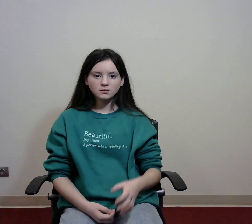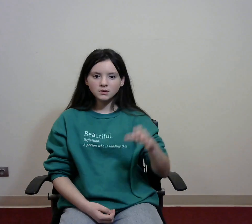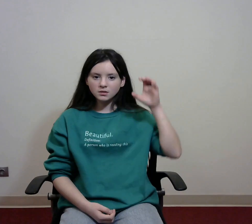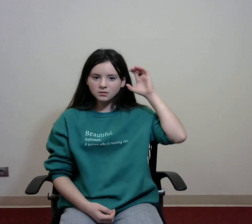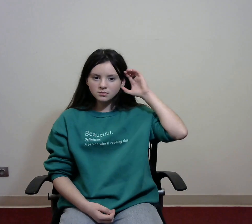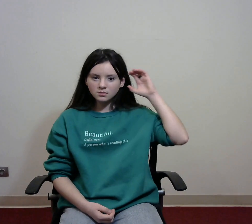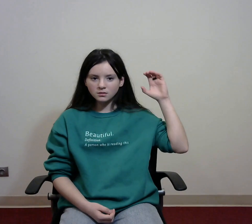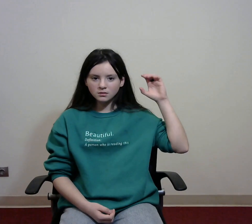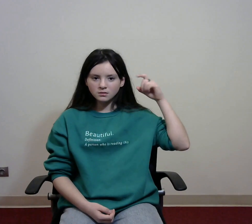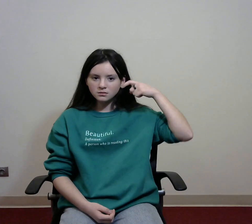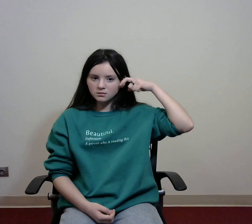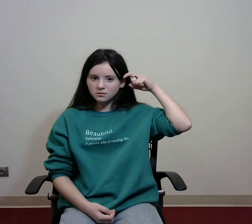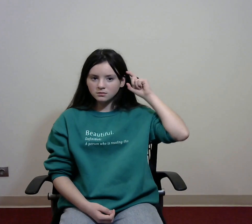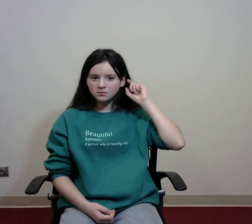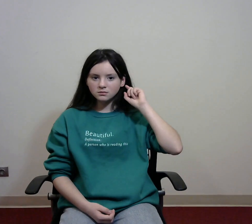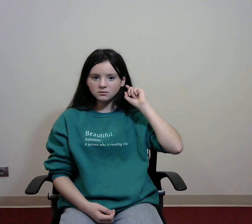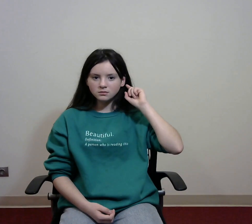eşitmə aparatı